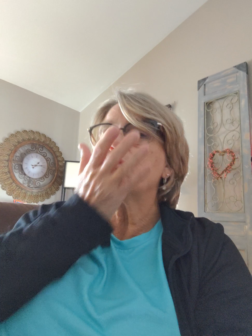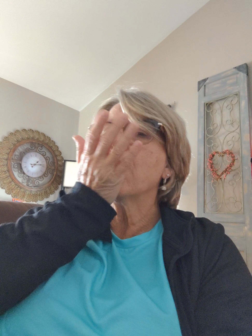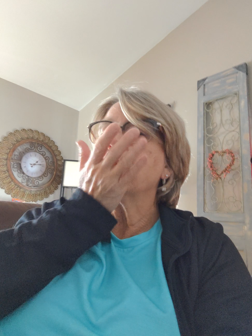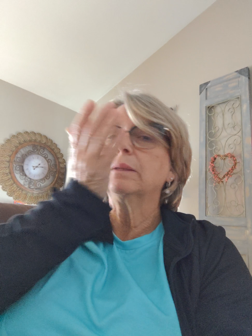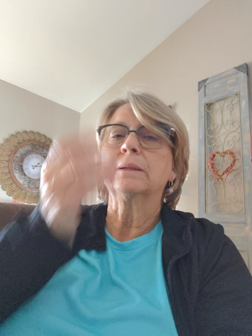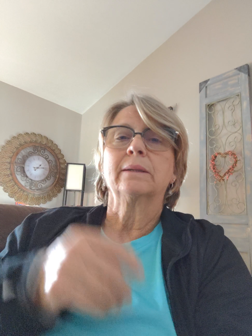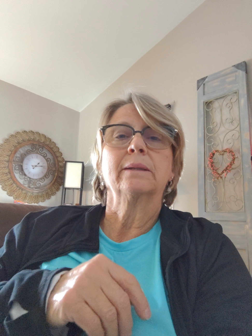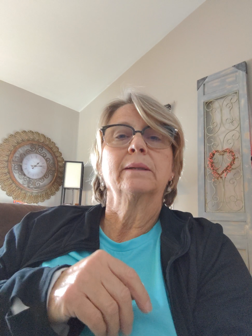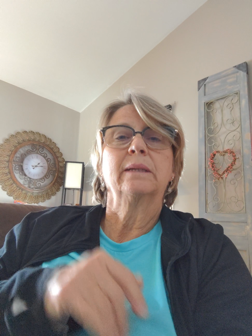grass